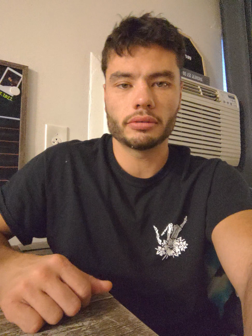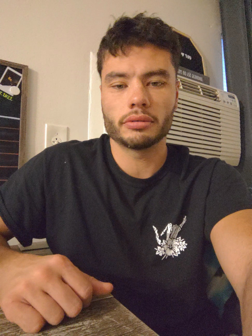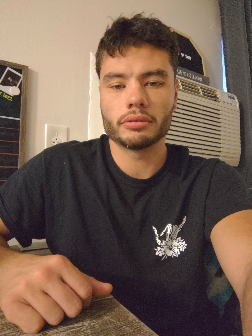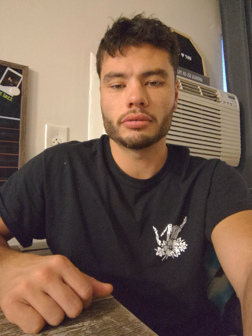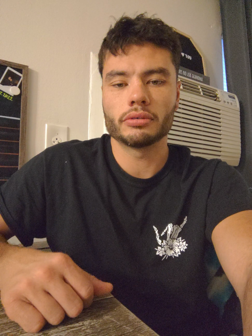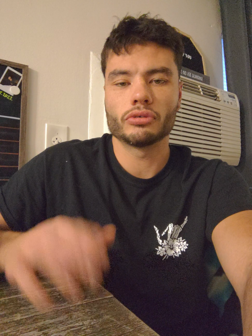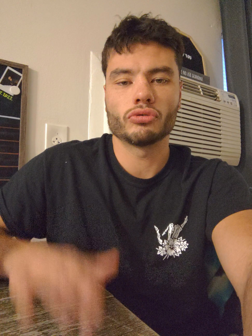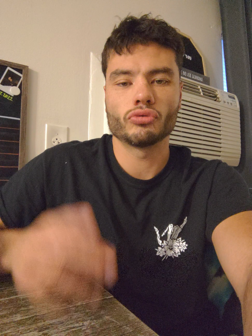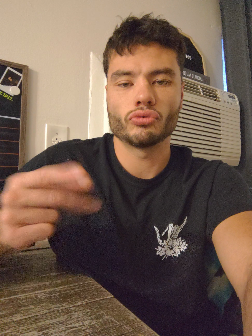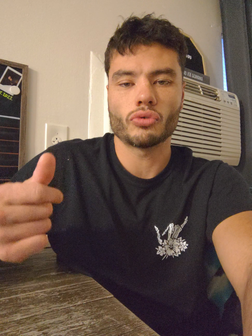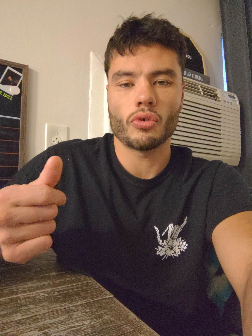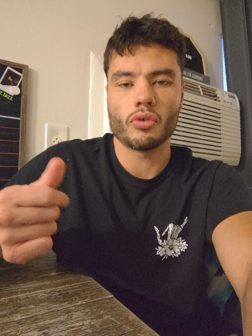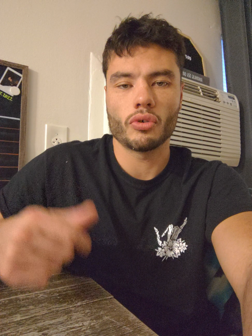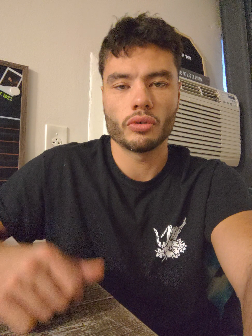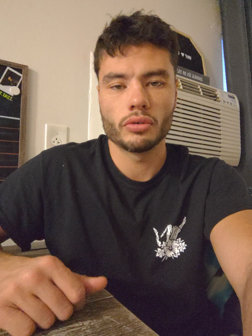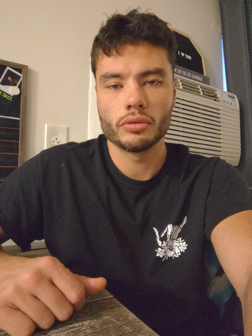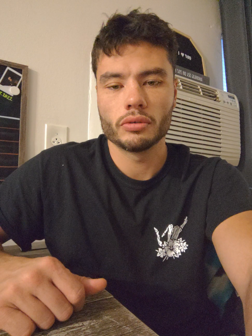dog